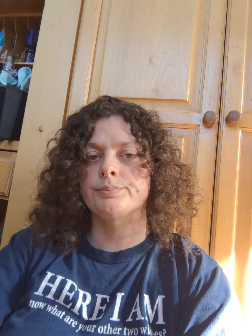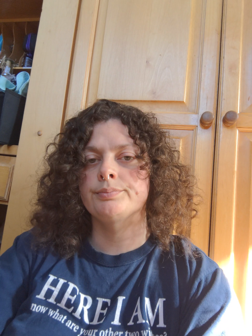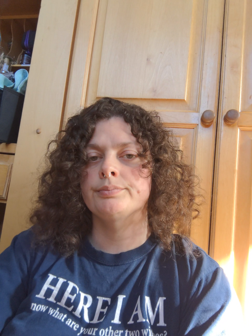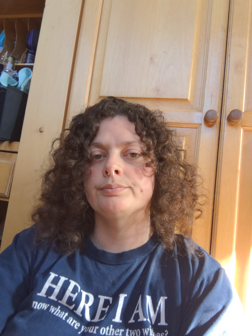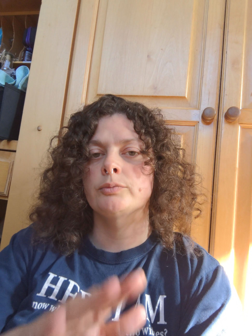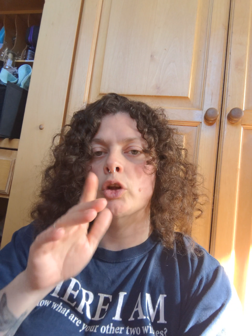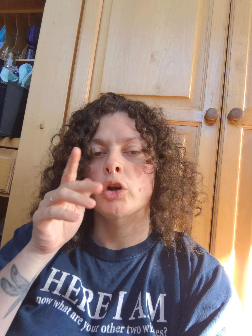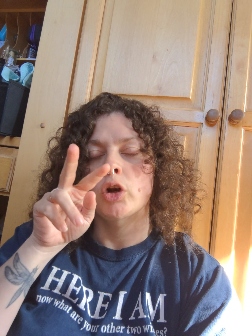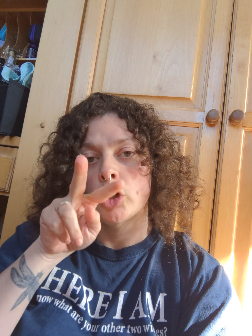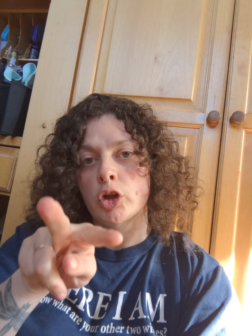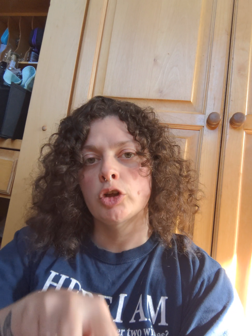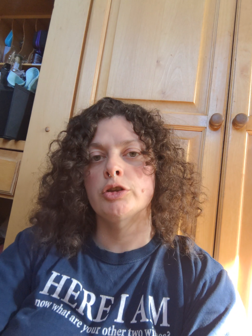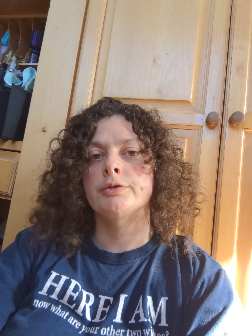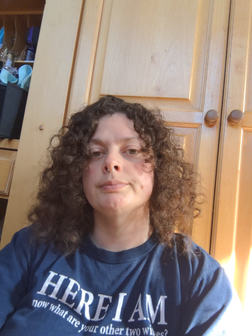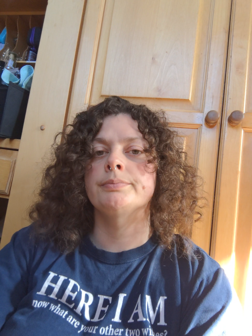look